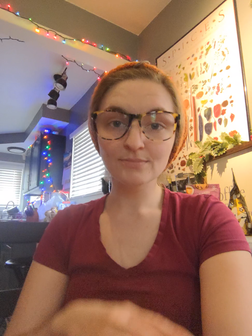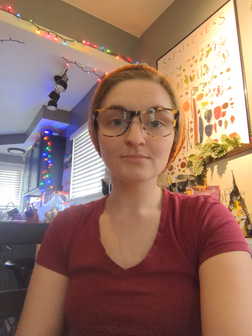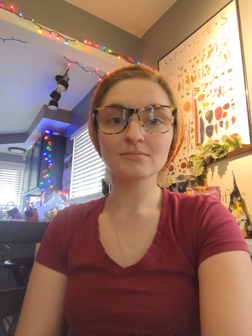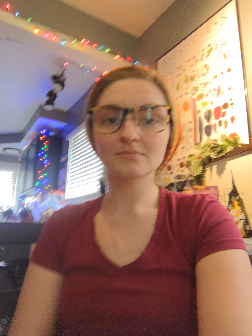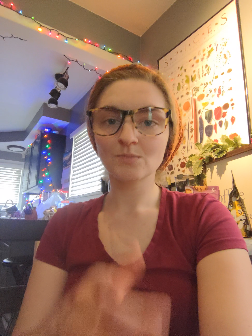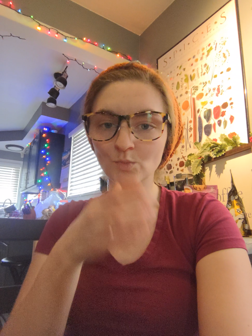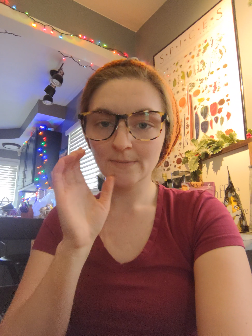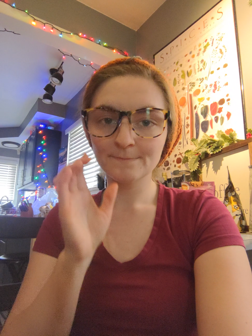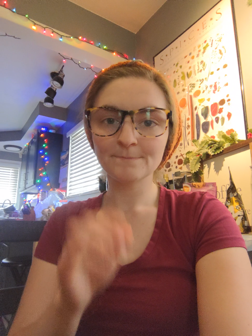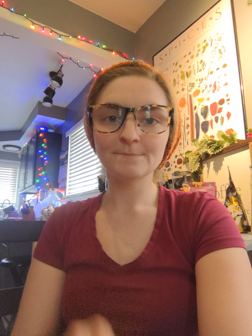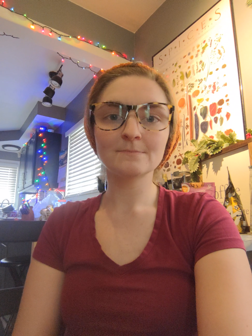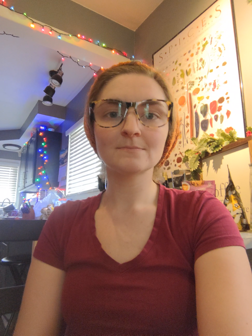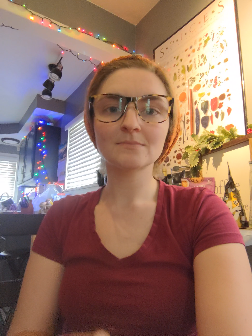drink